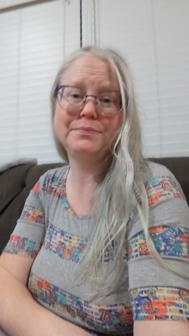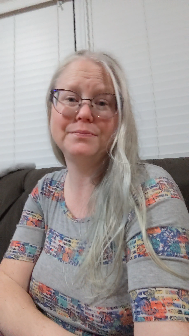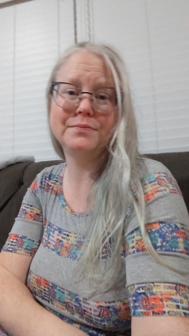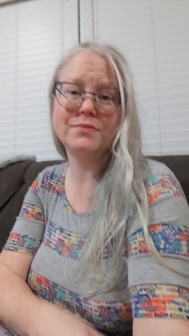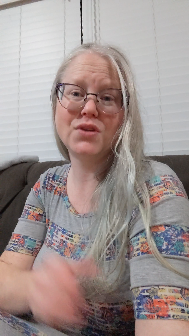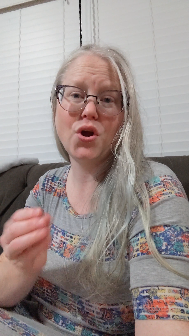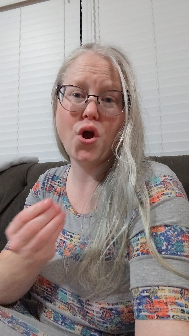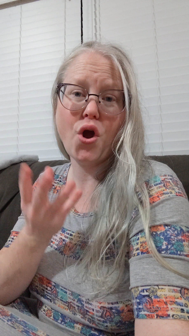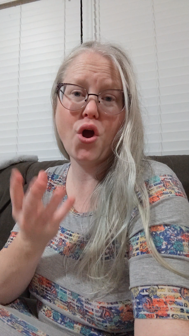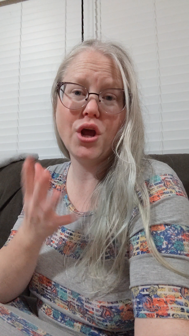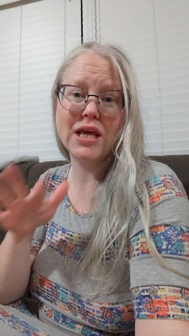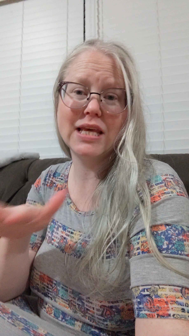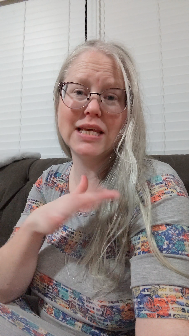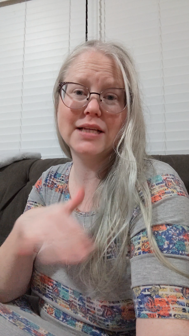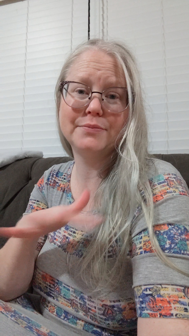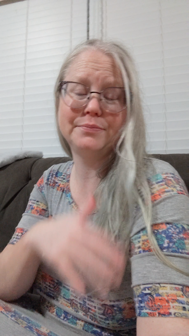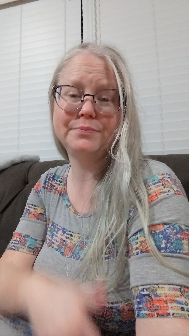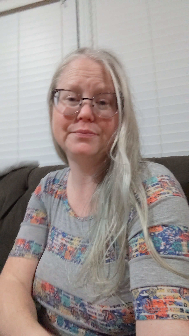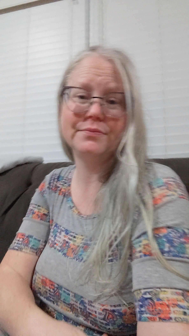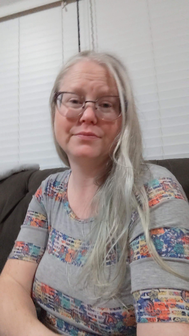garden